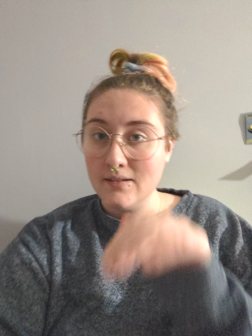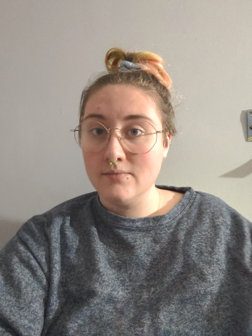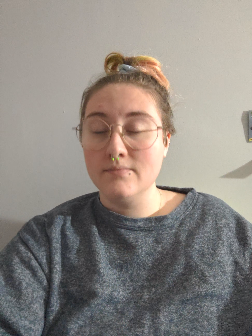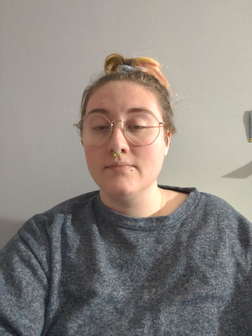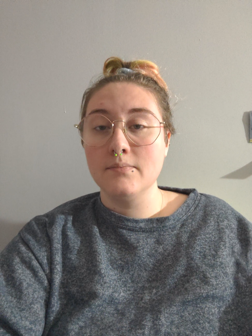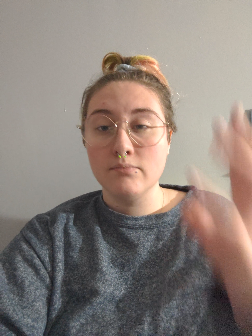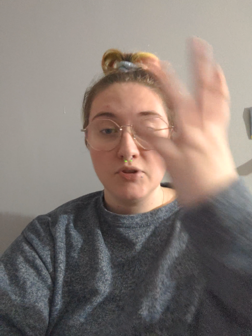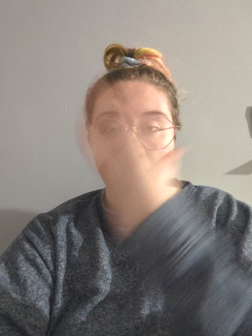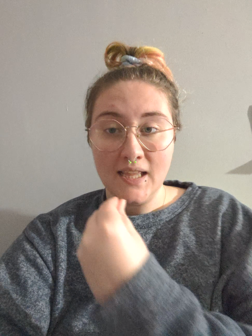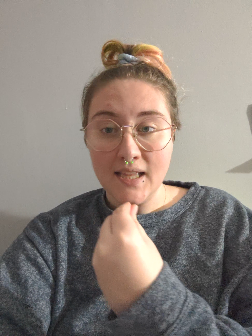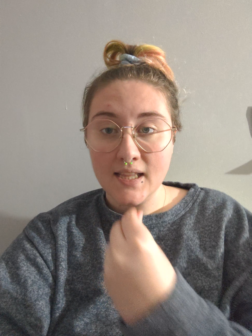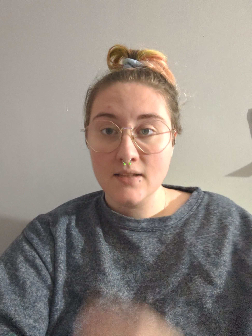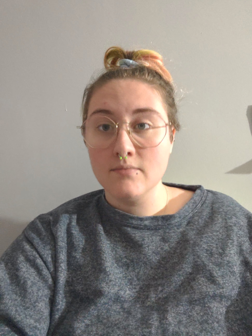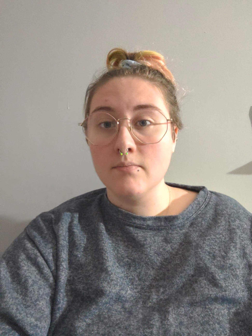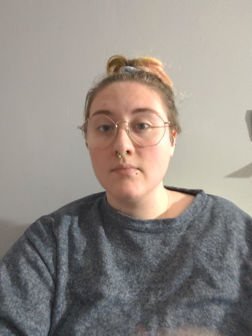pretty